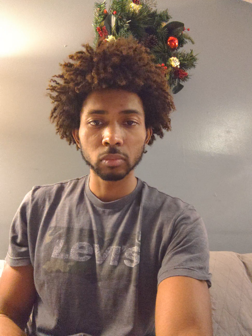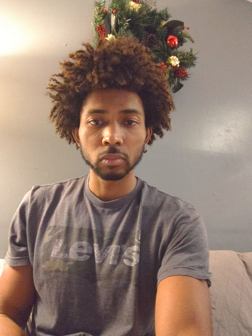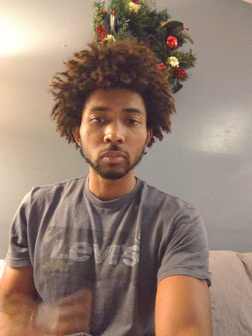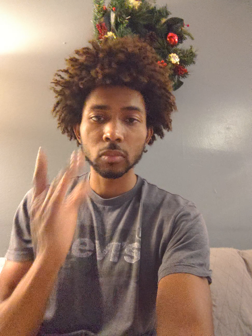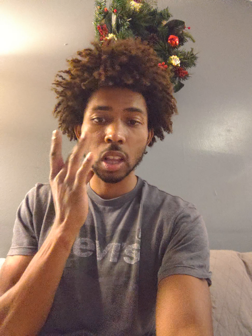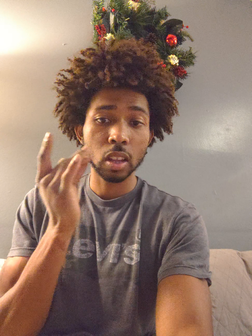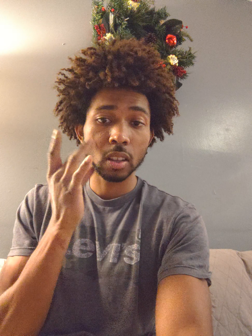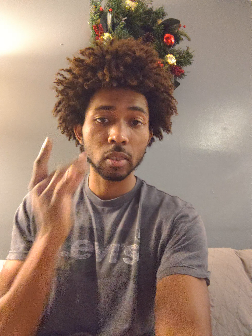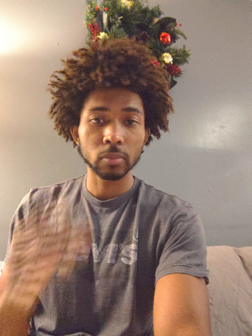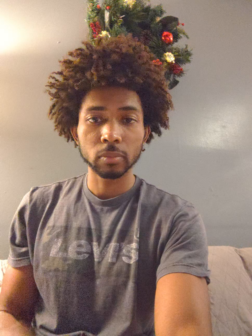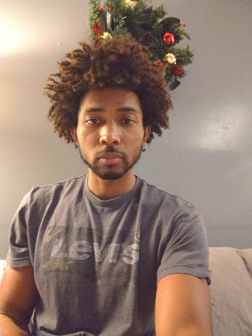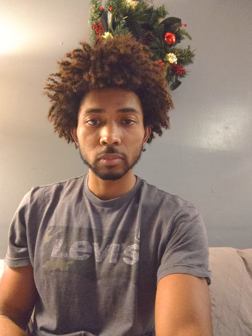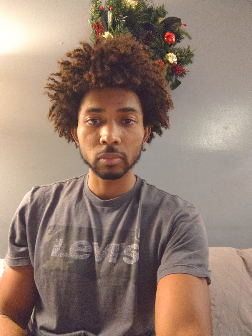cat